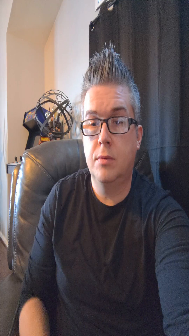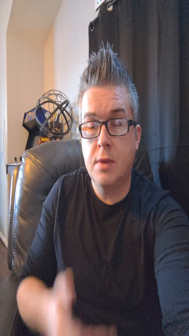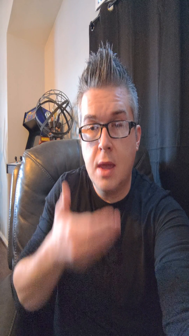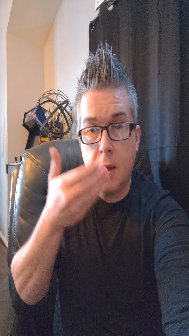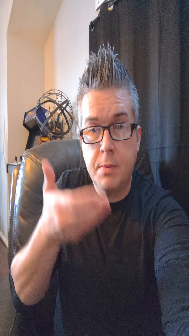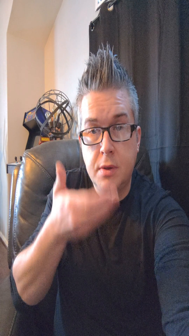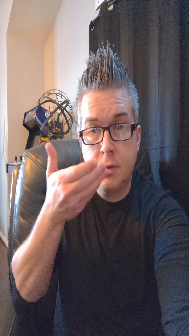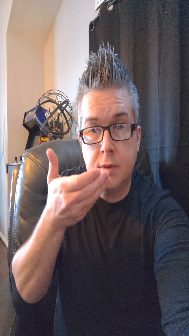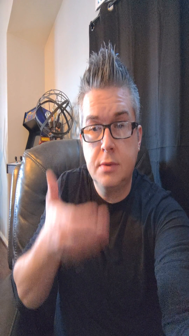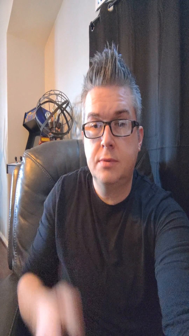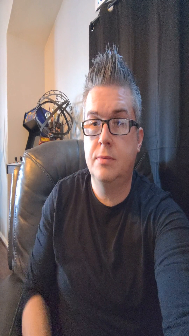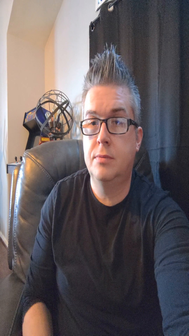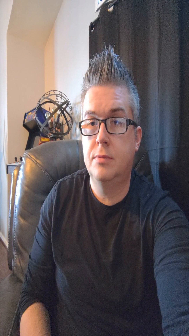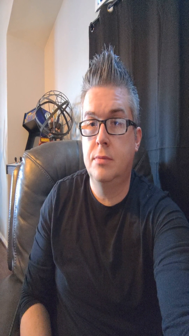cereal